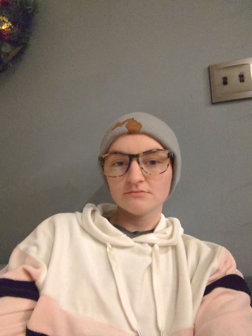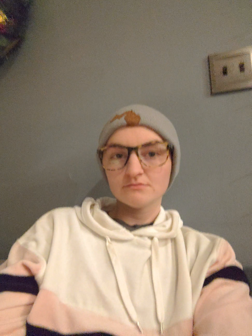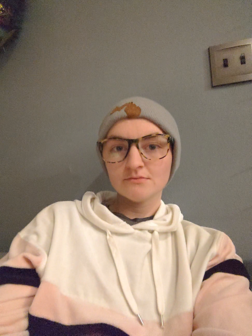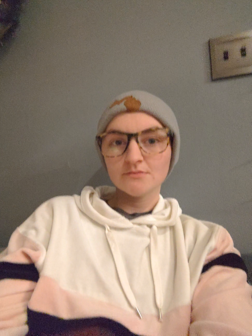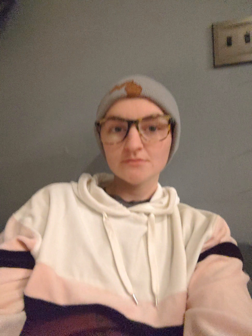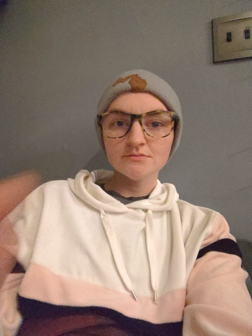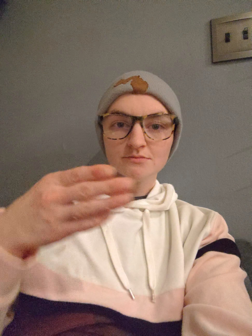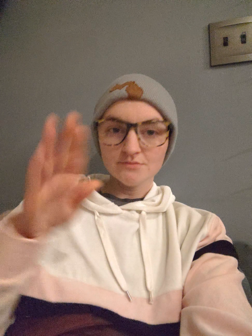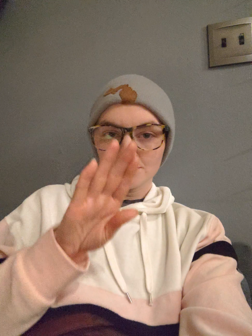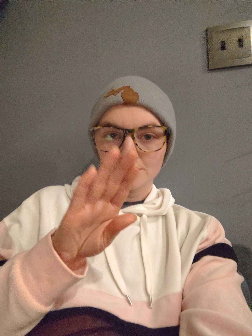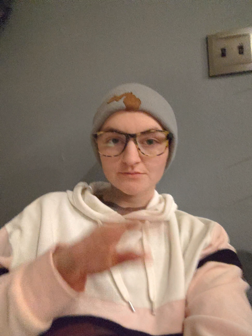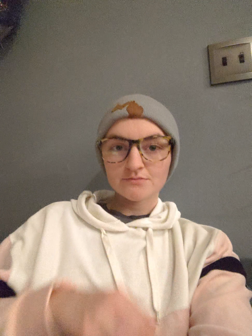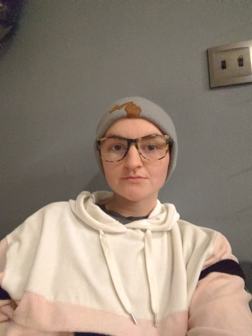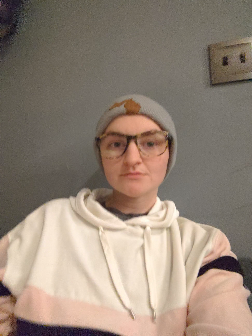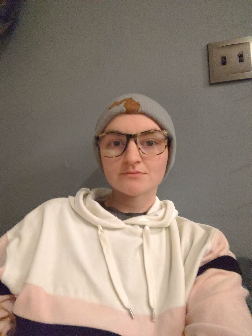close